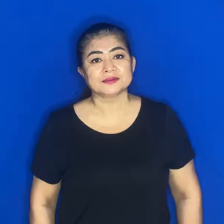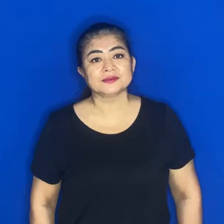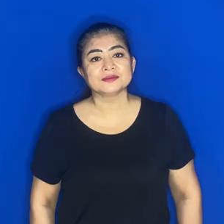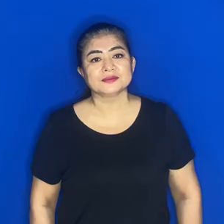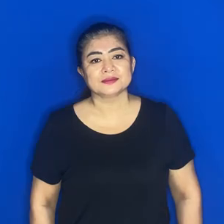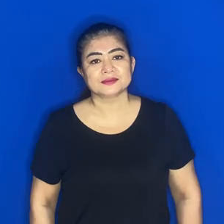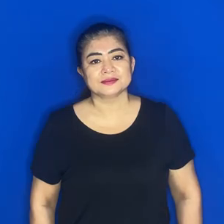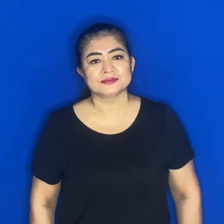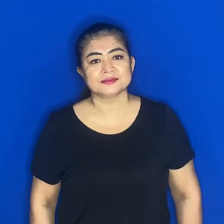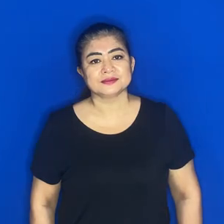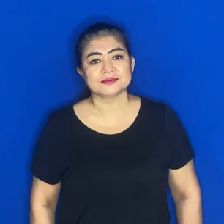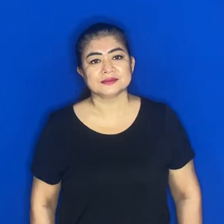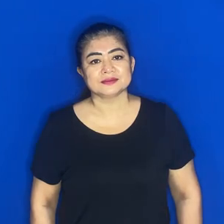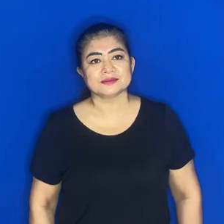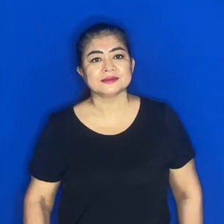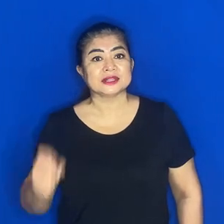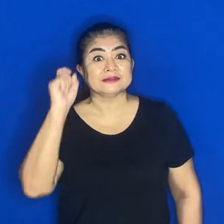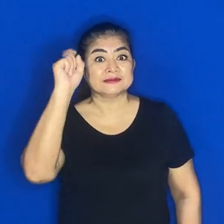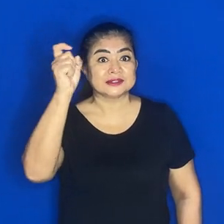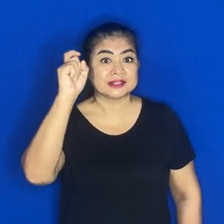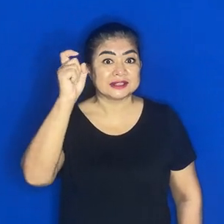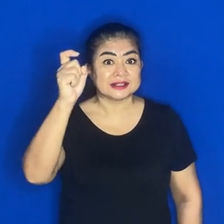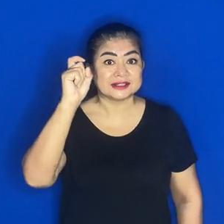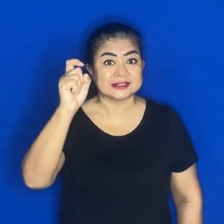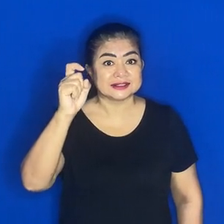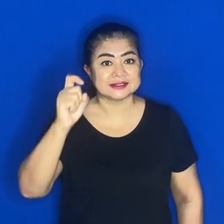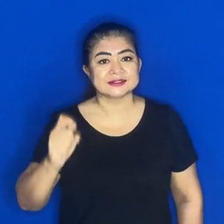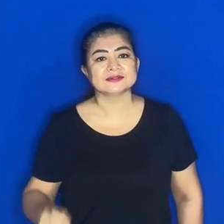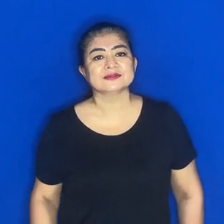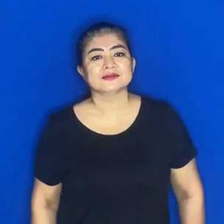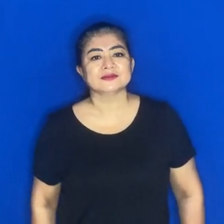fast